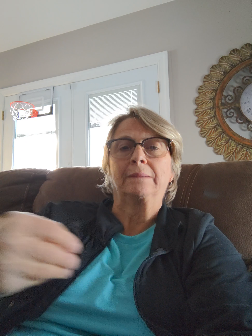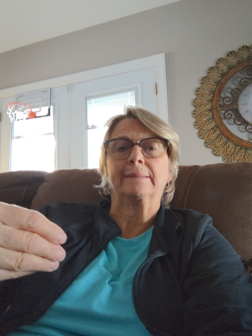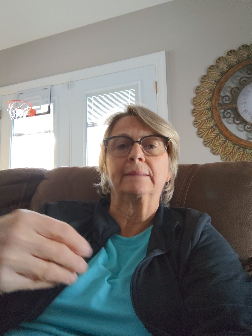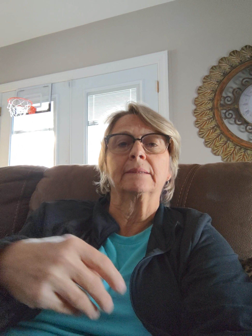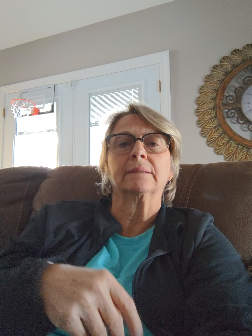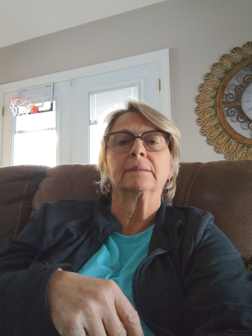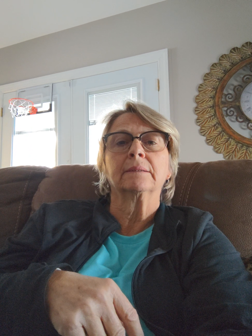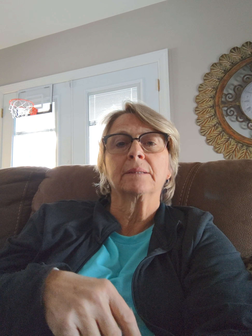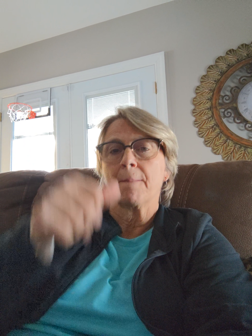white